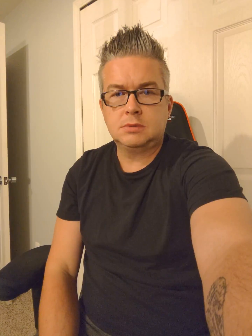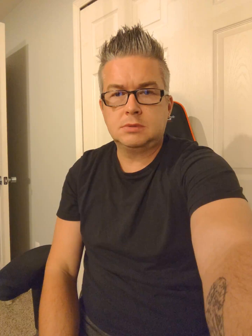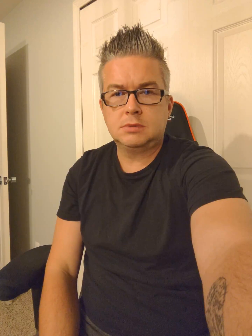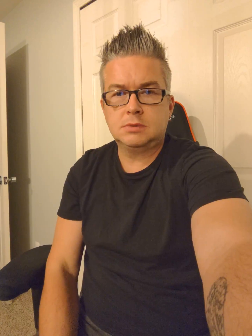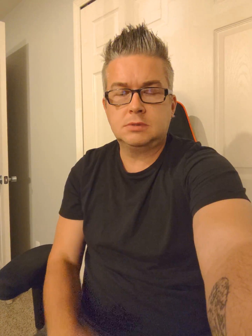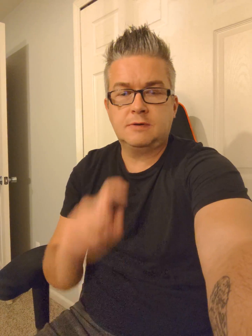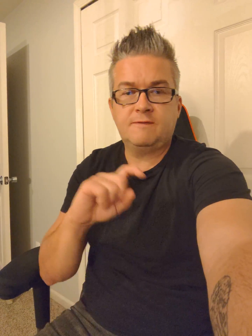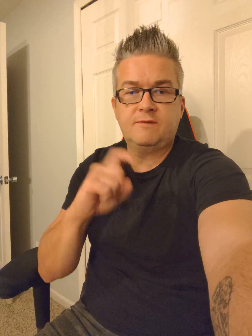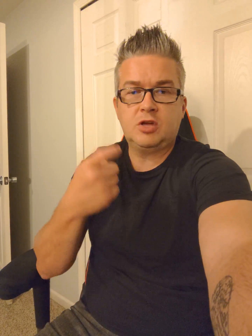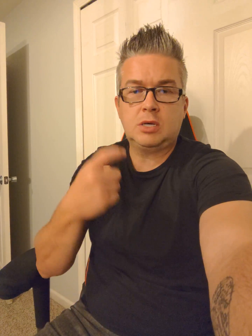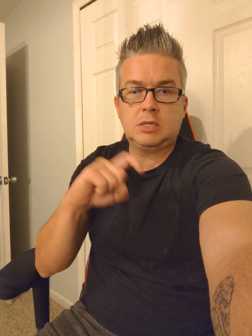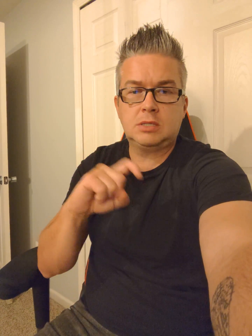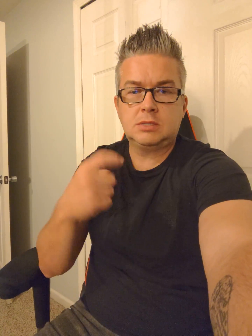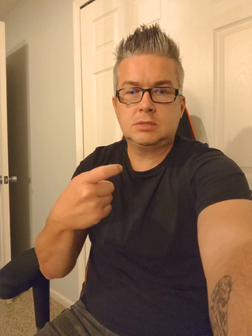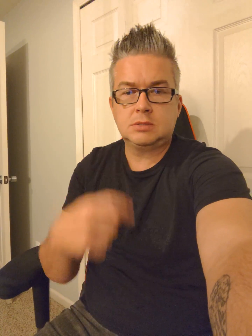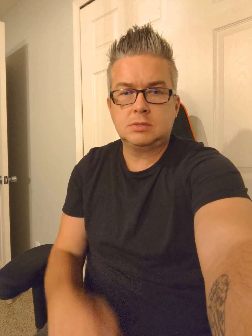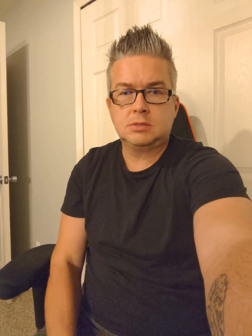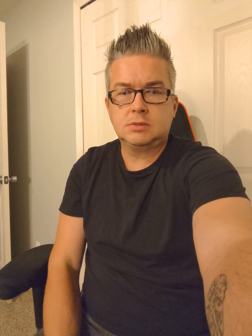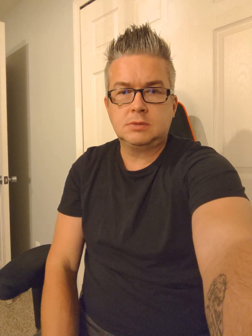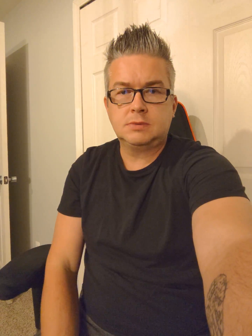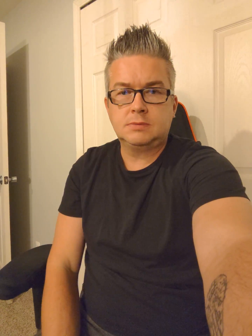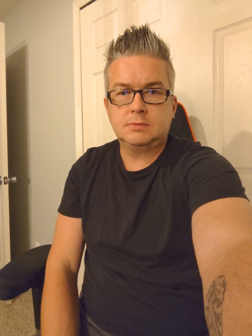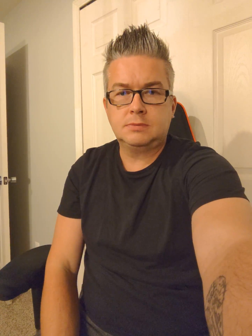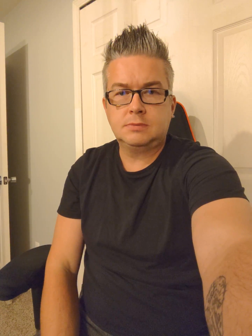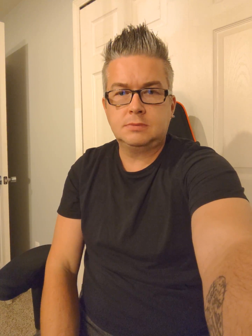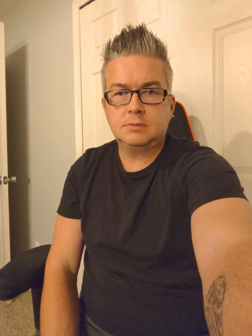friend